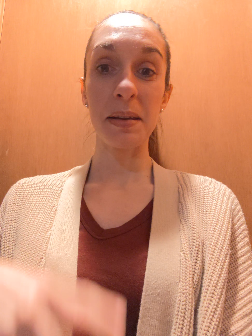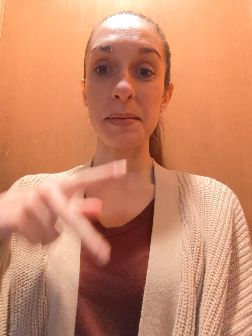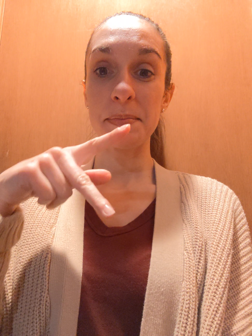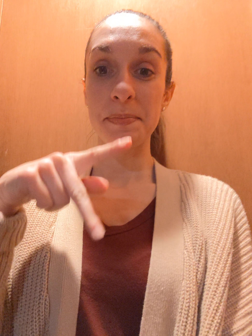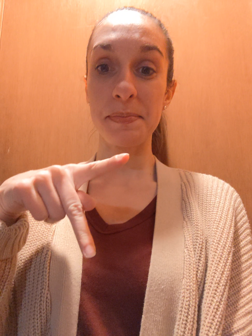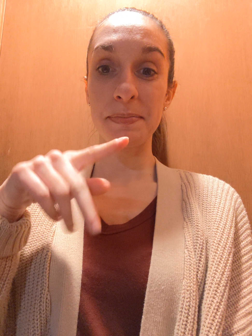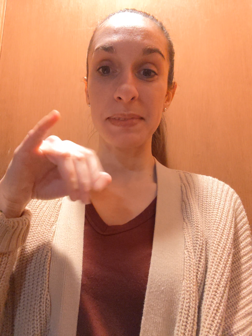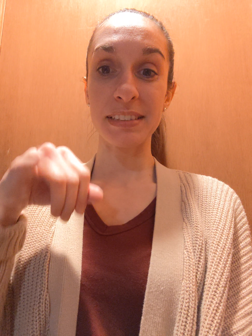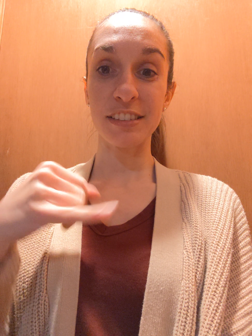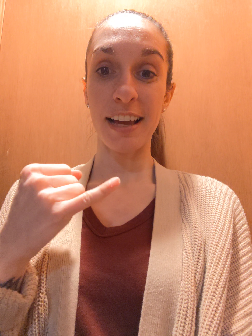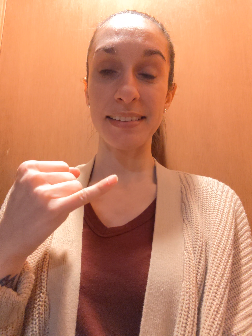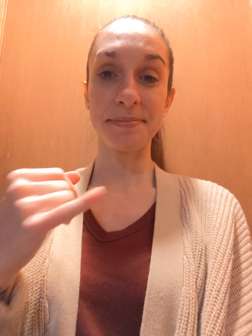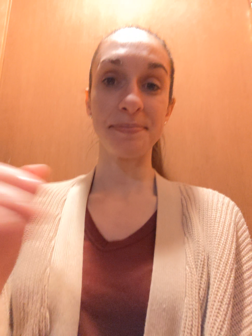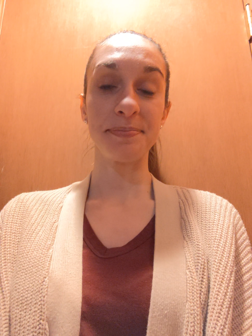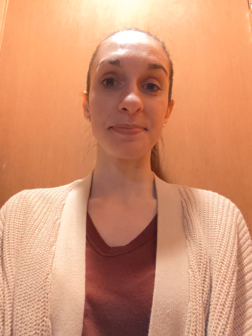pajamas